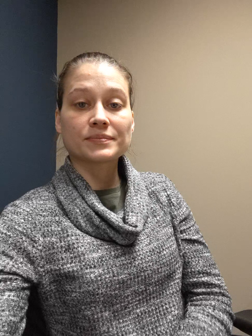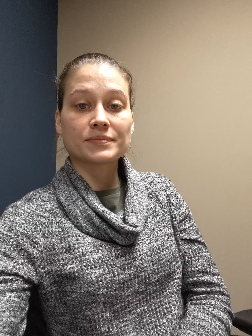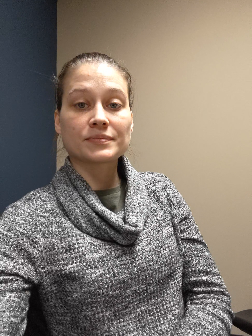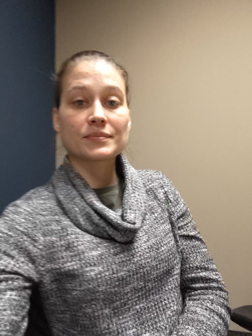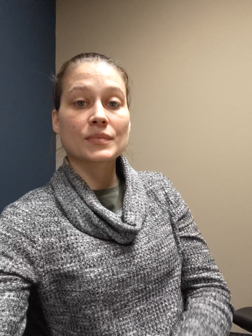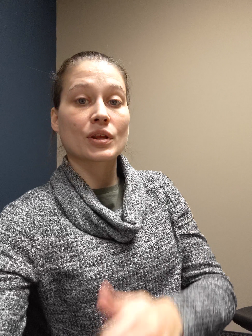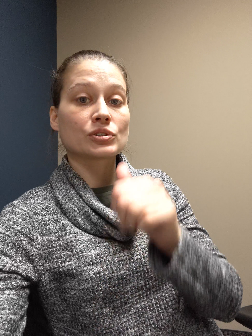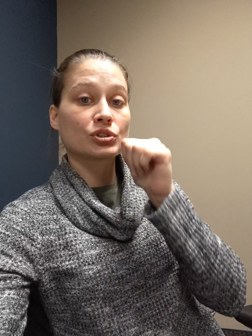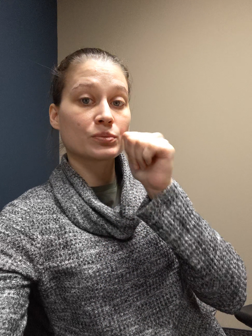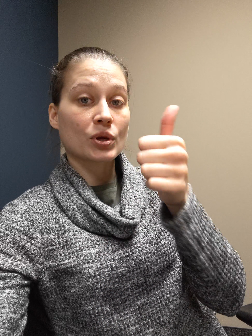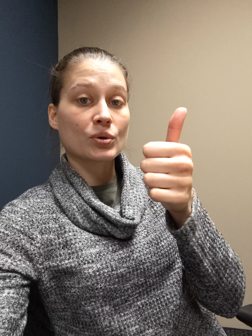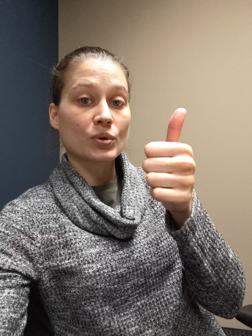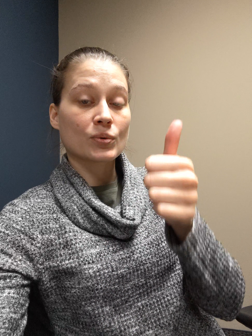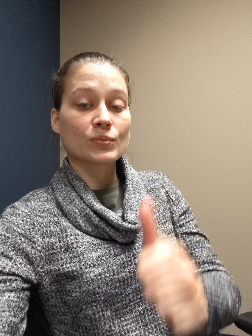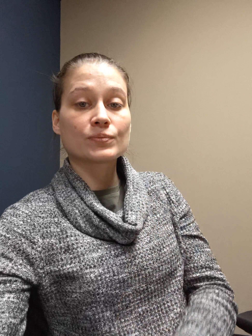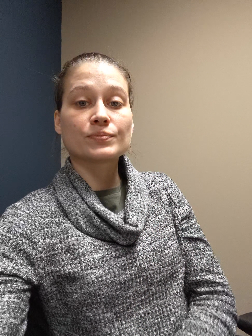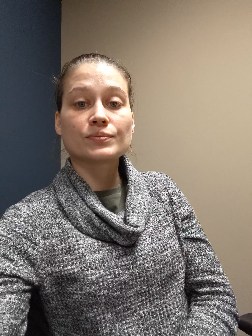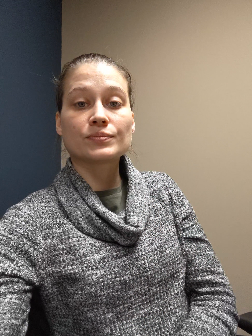tomorrow